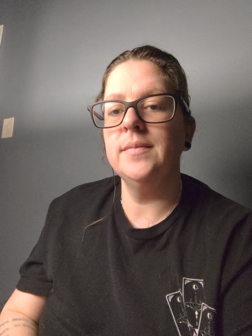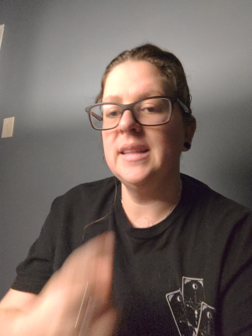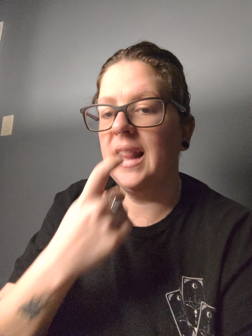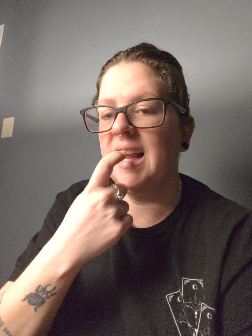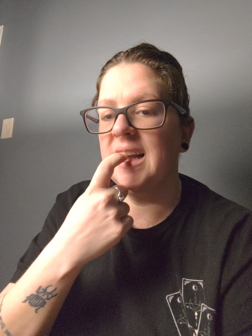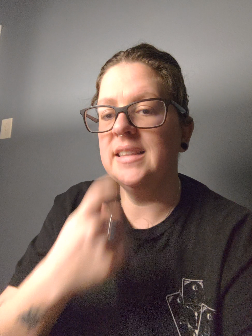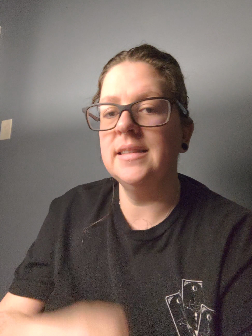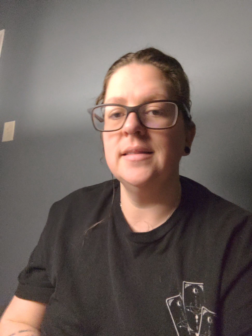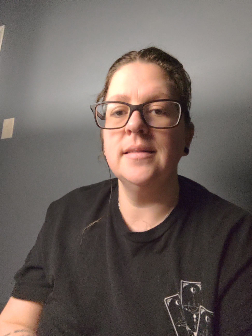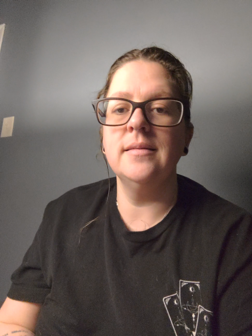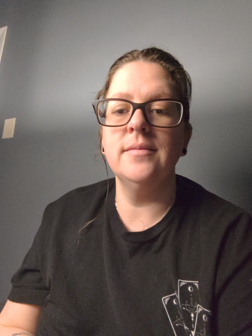window